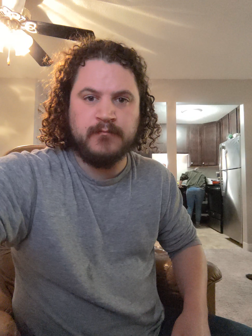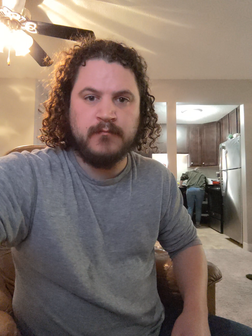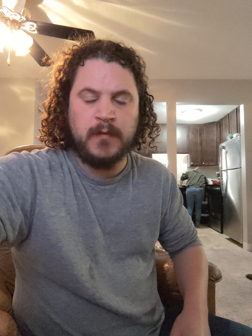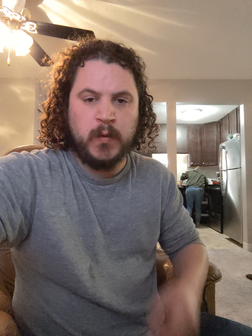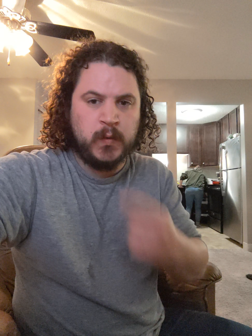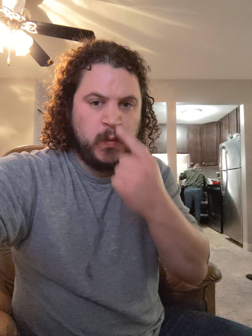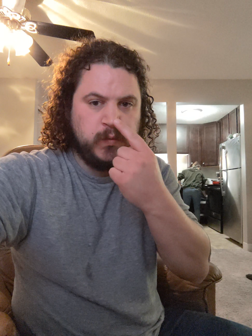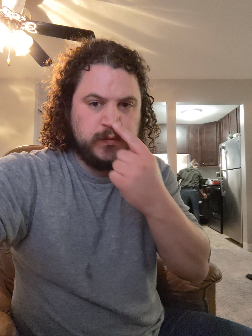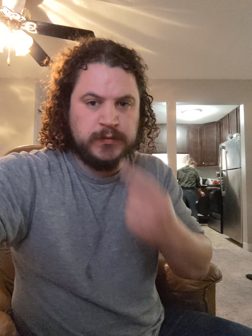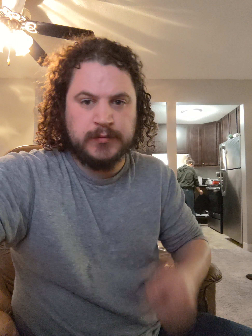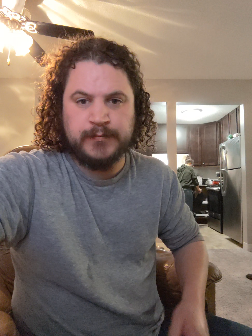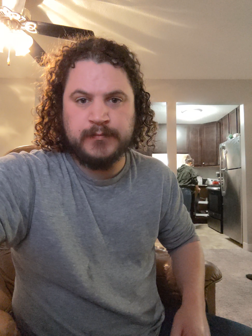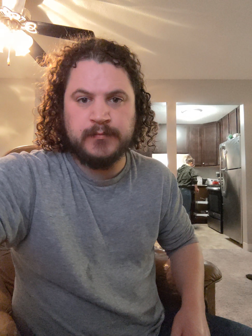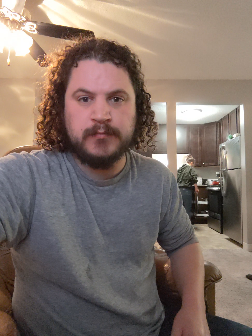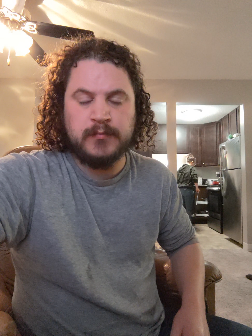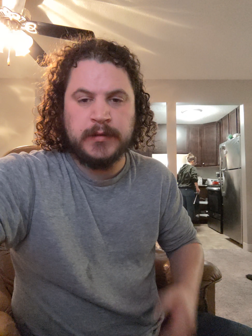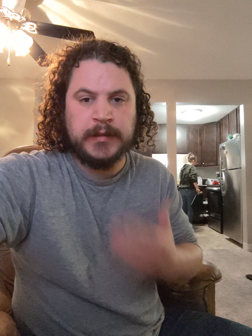nose